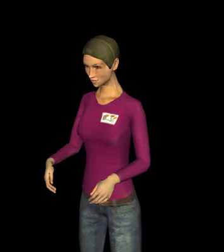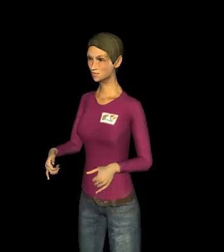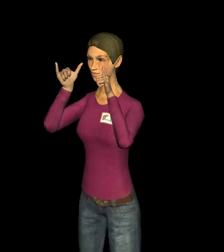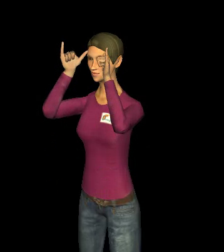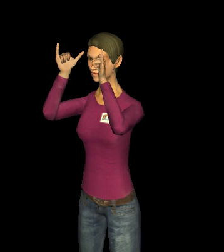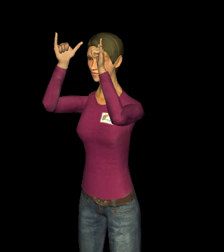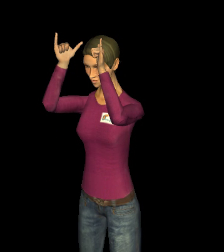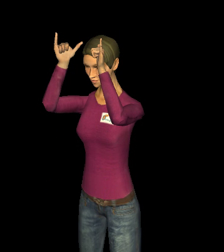لحم بقر